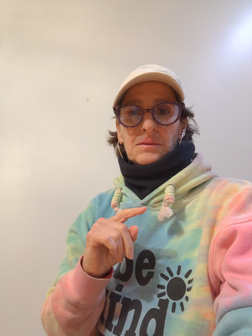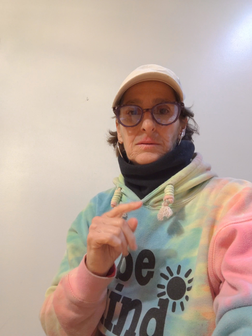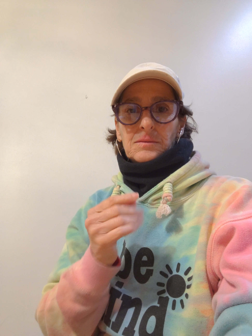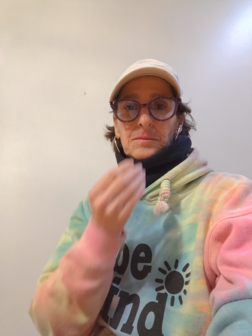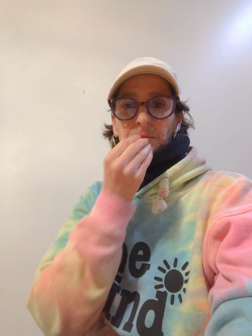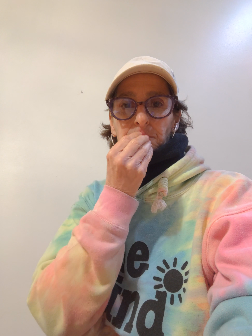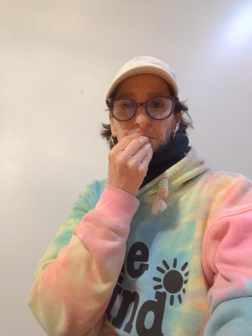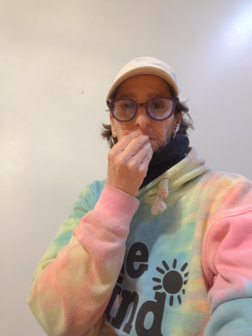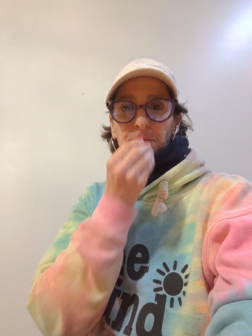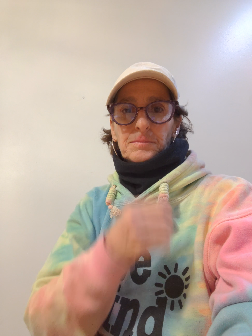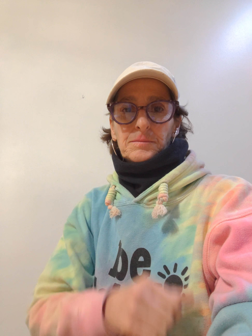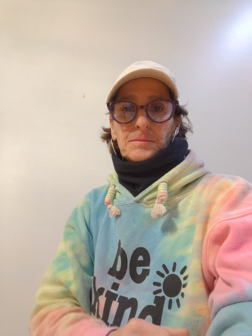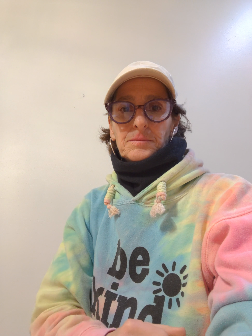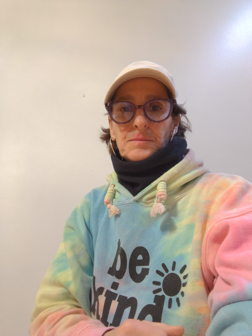food